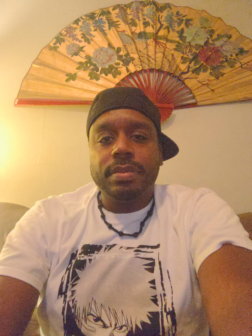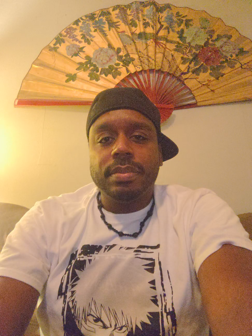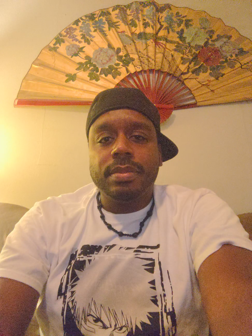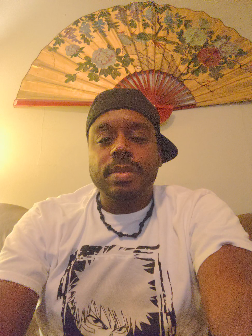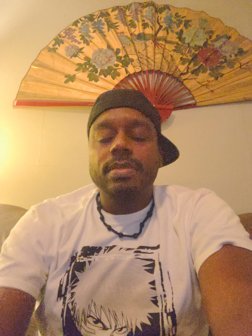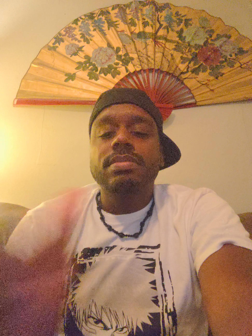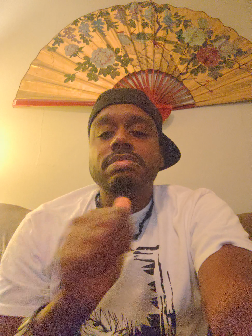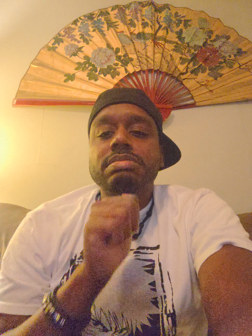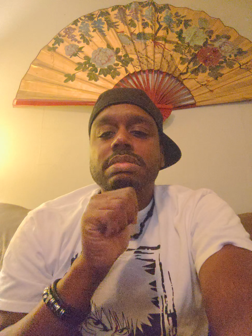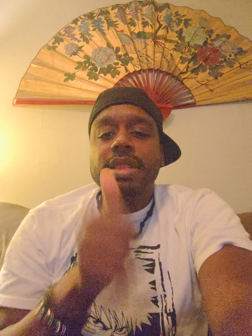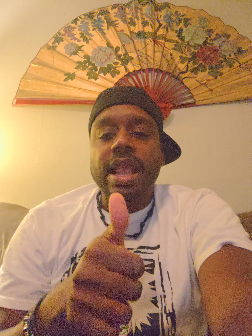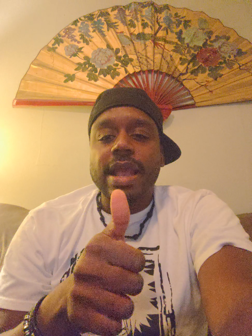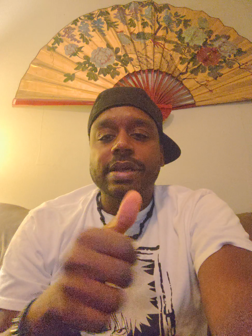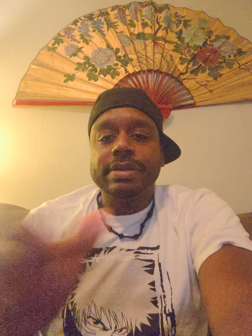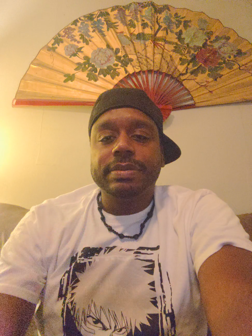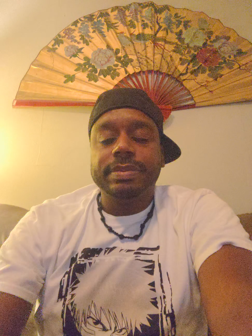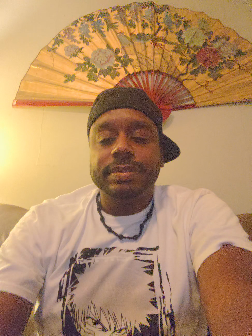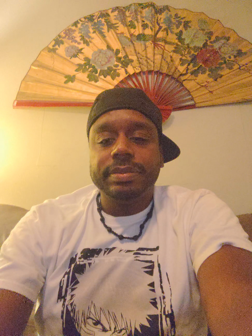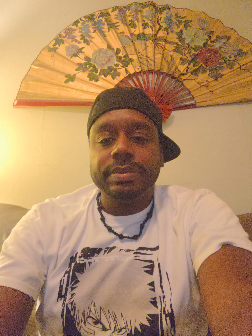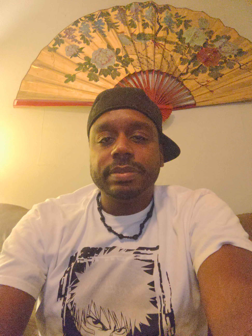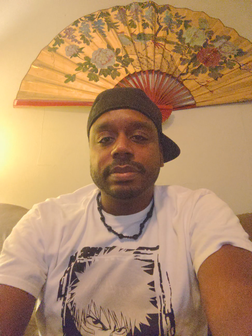not